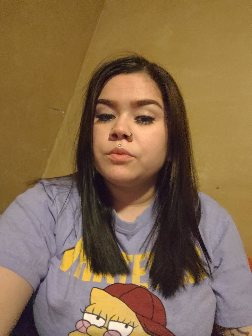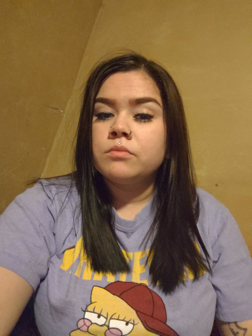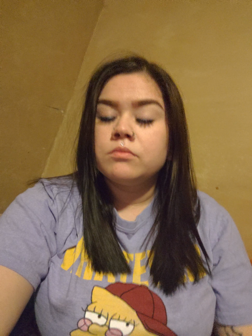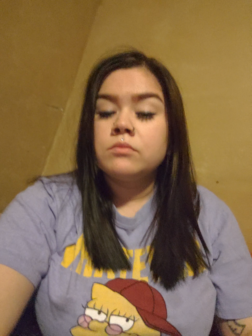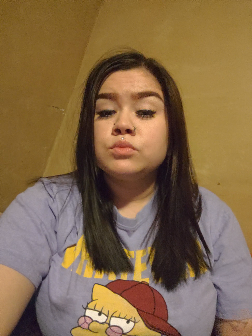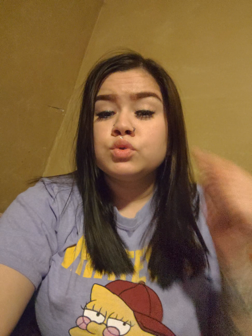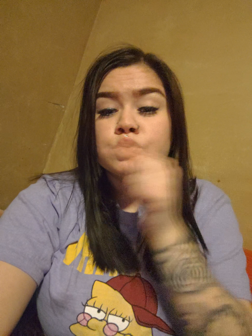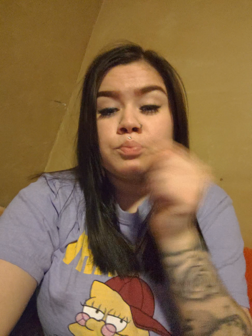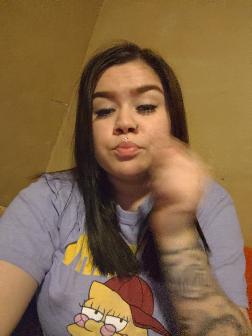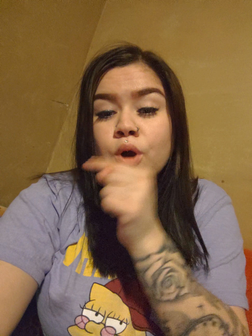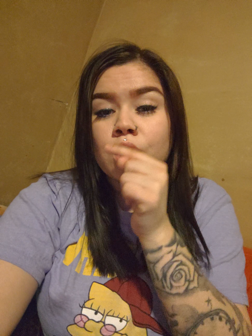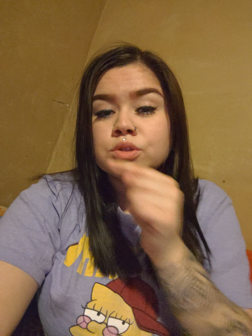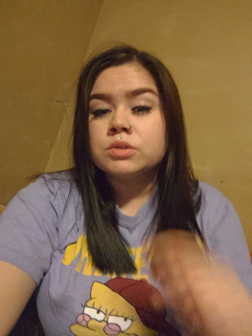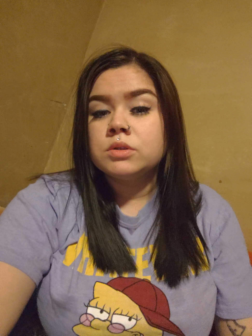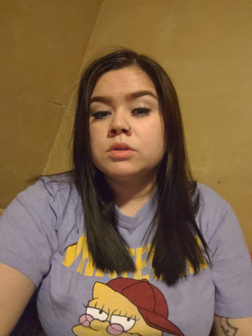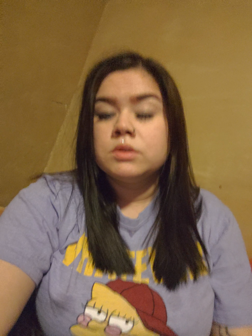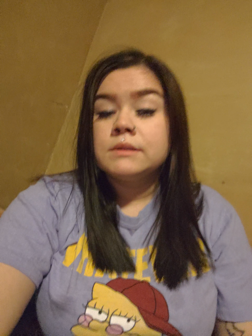toothbrush